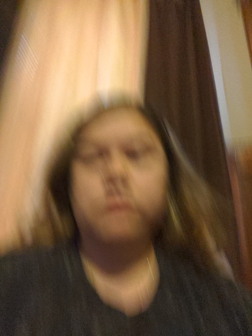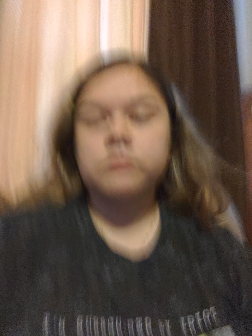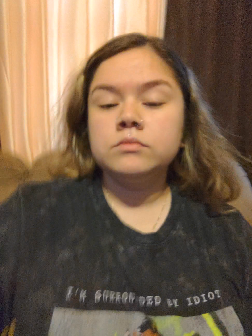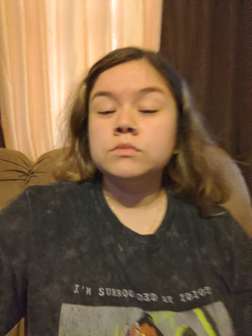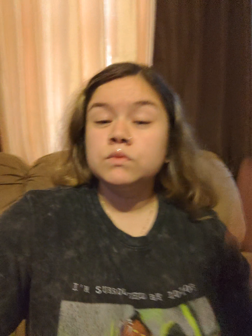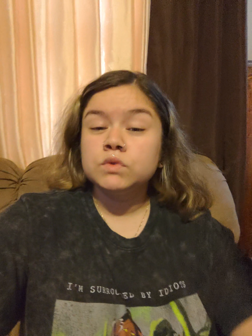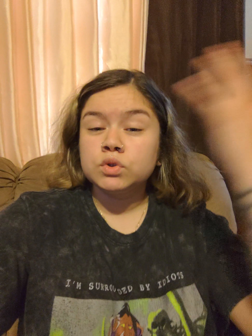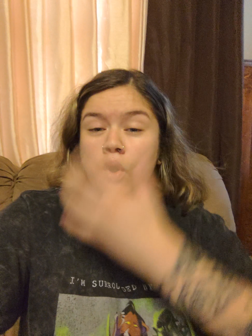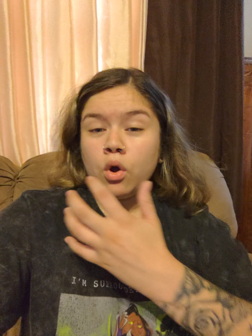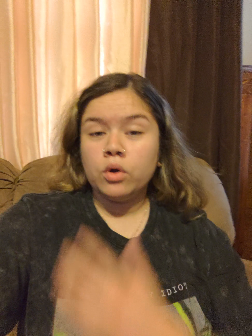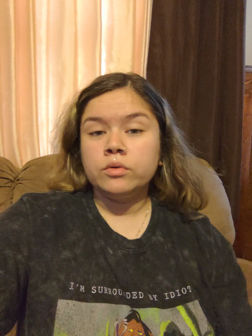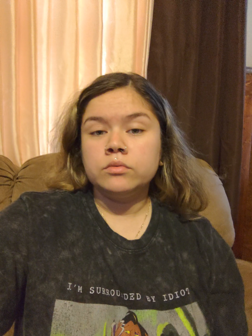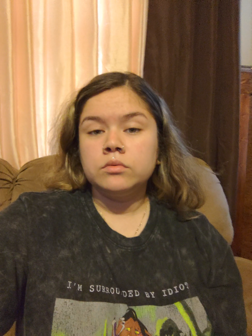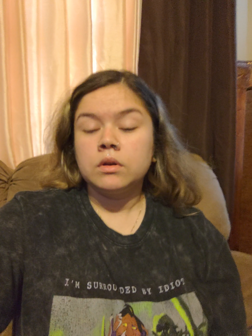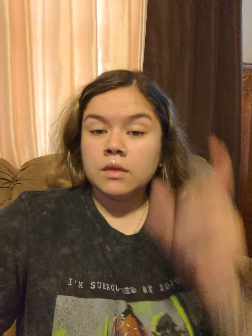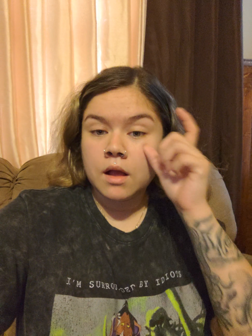dark